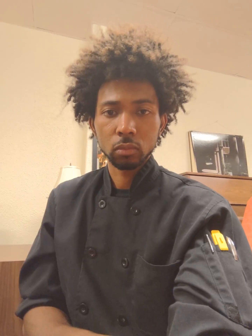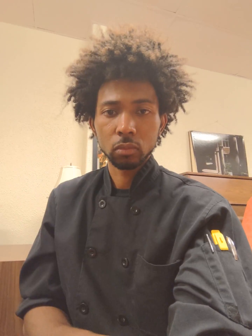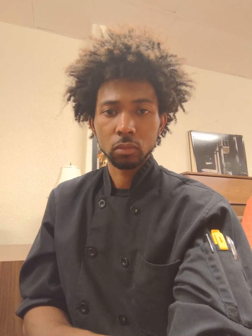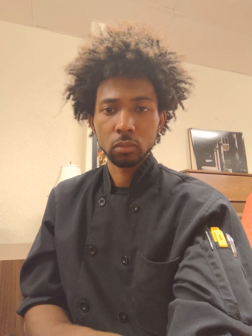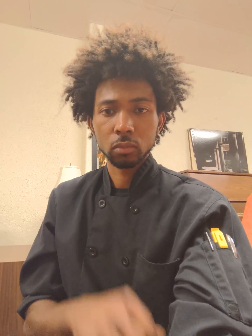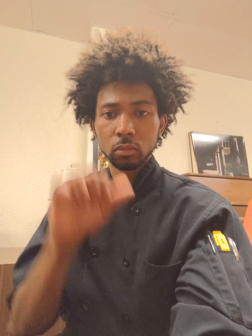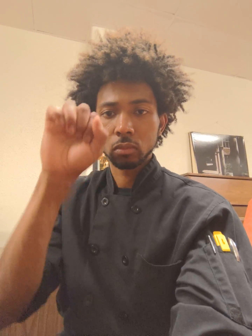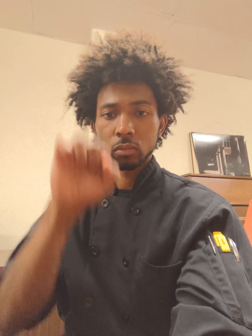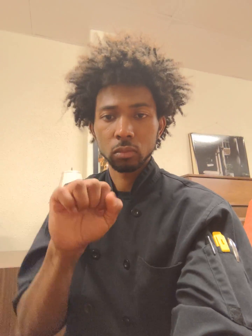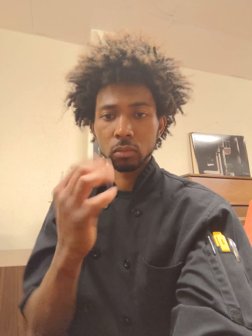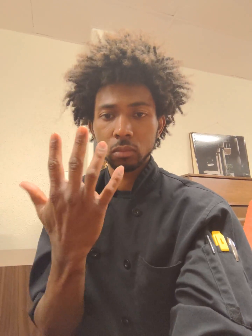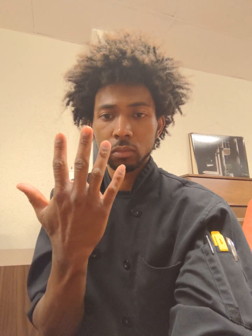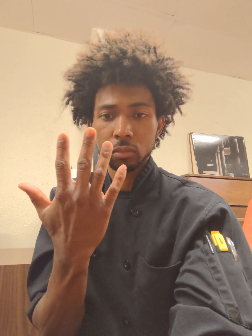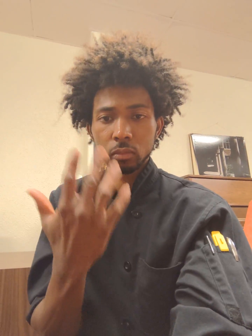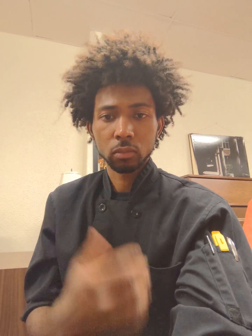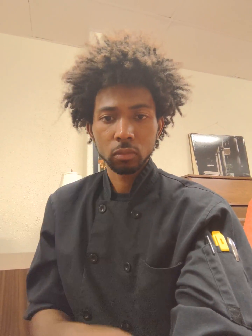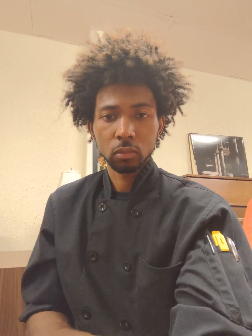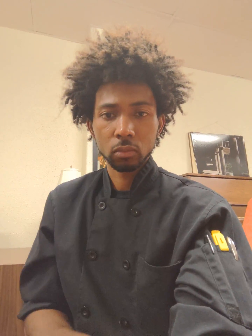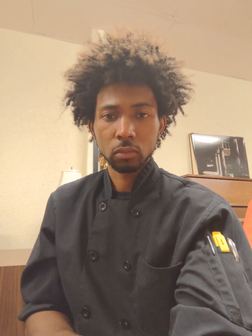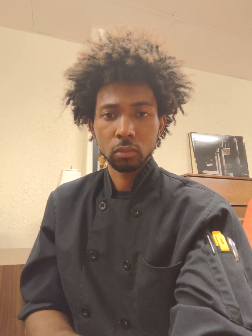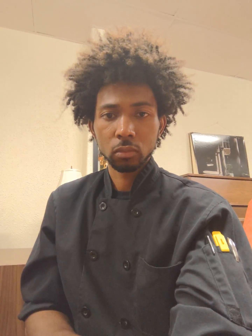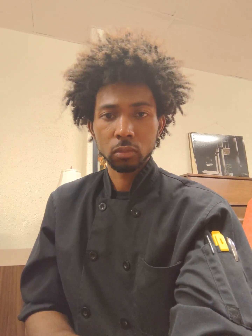gloves